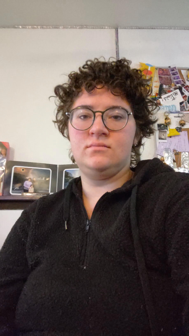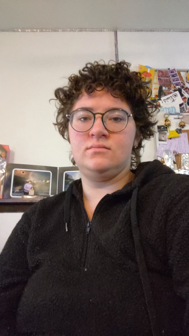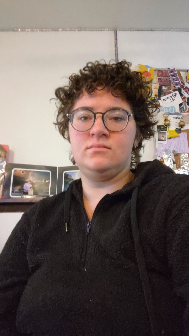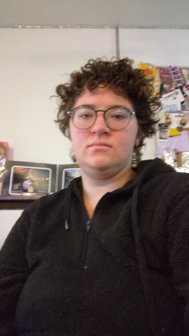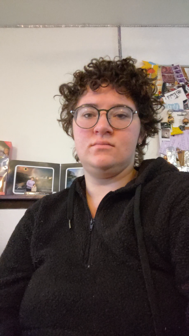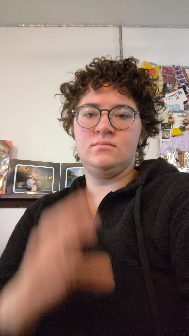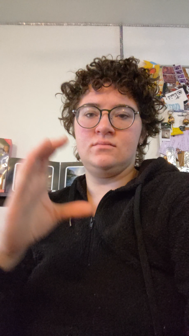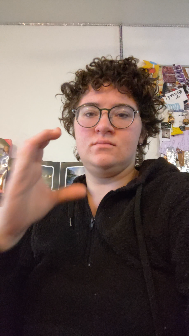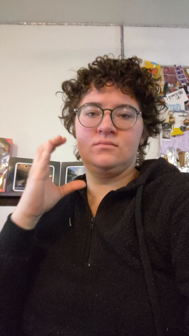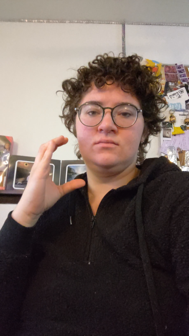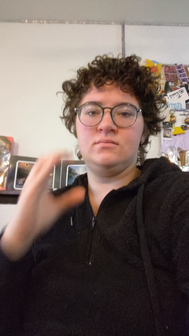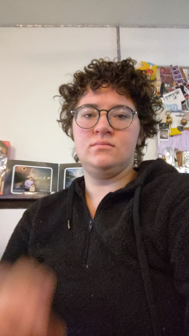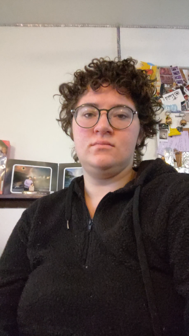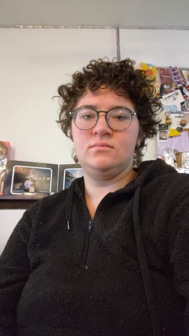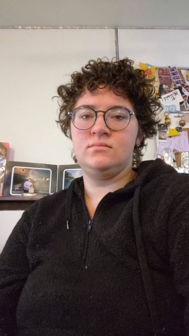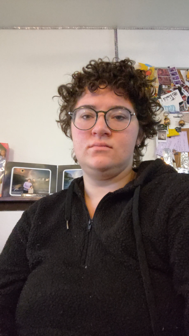bus